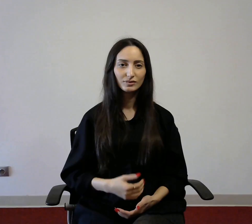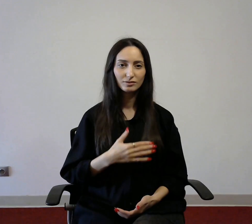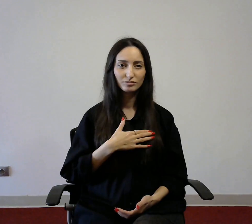mən